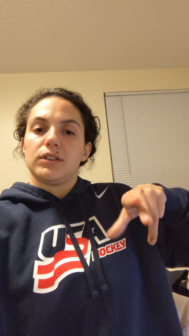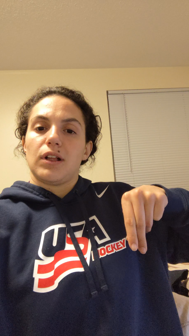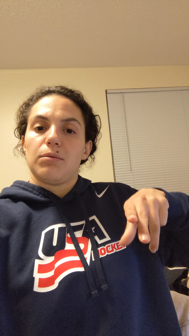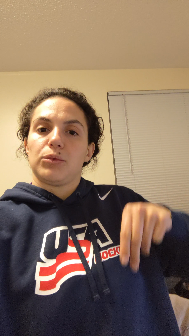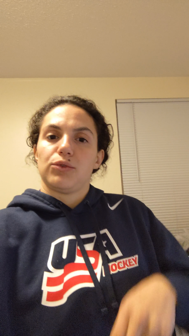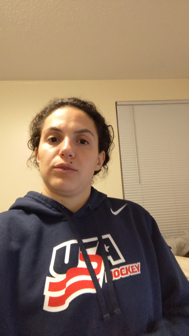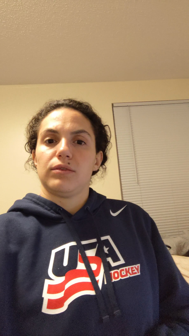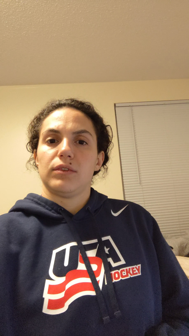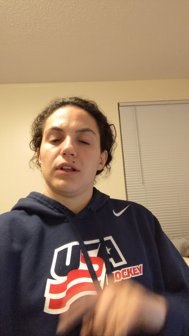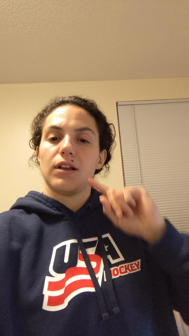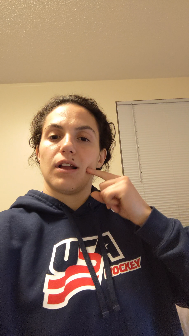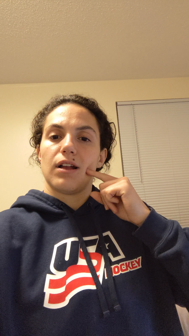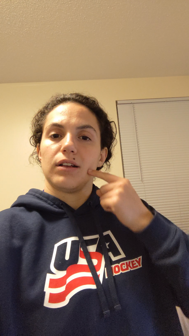candy